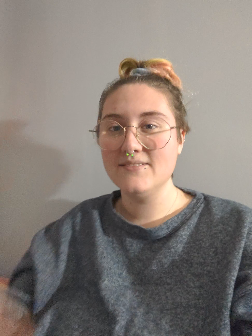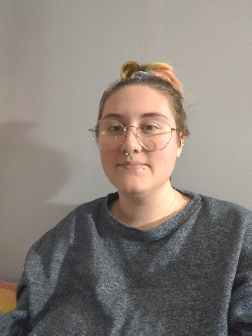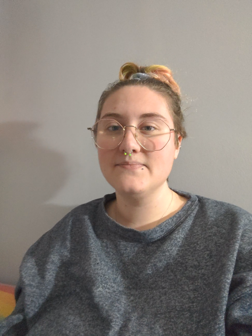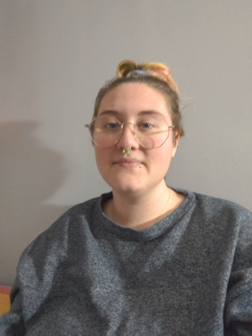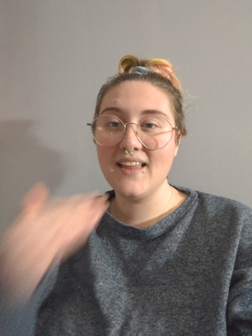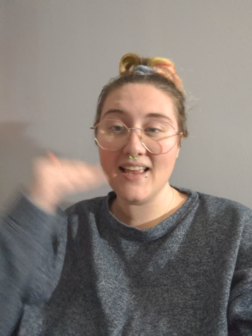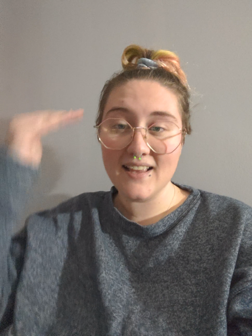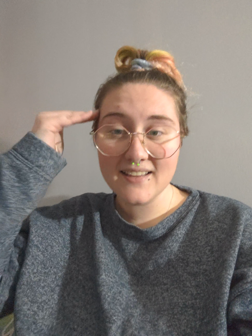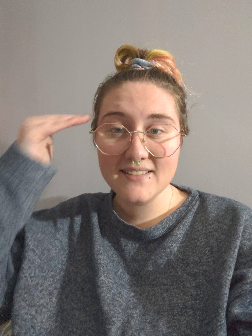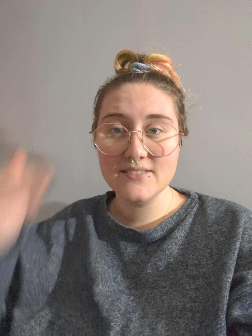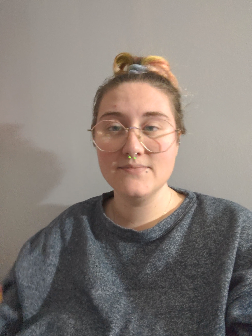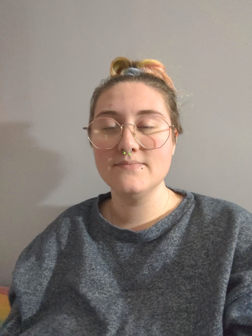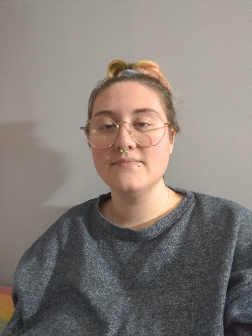head